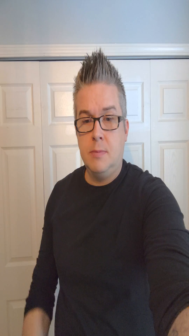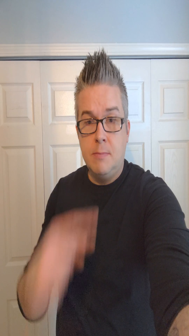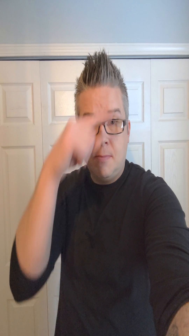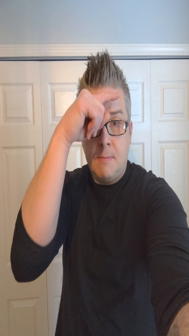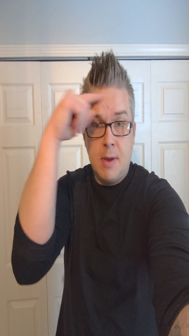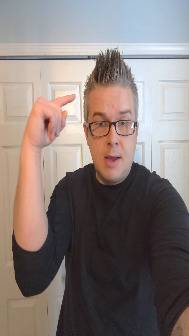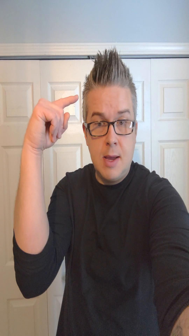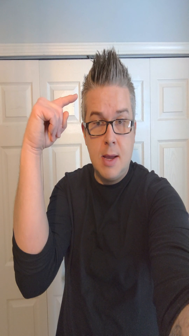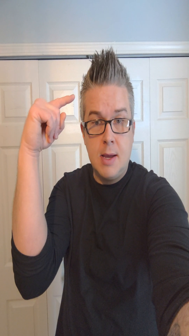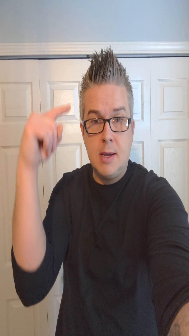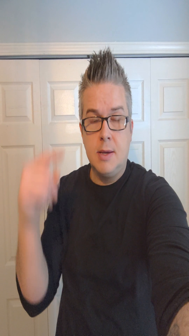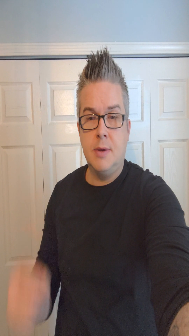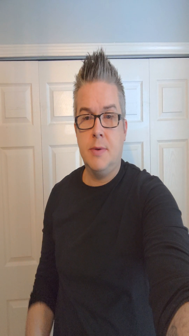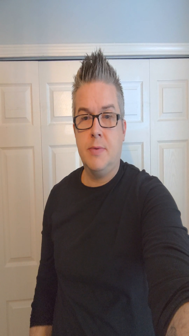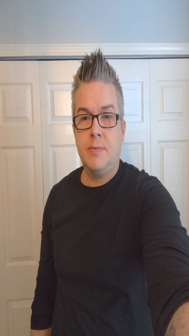black